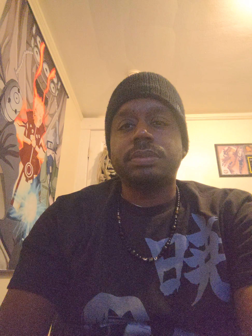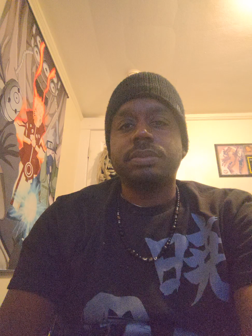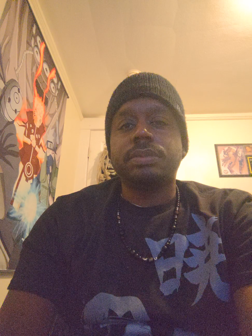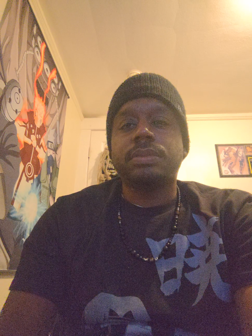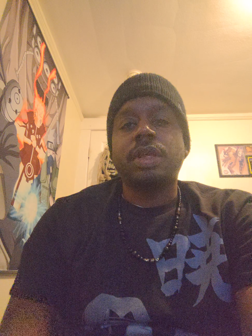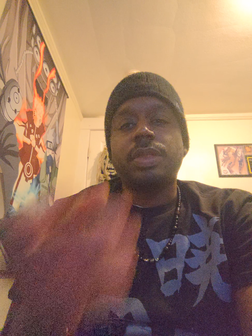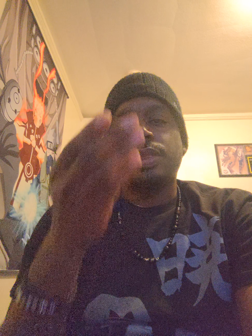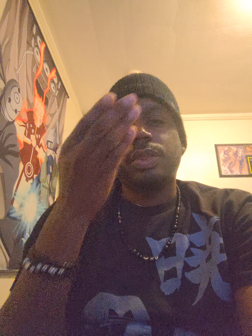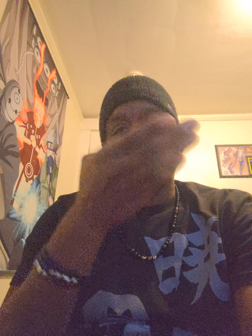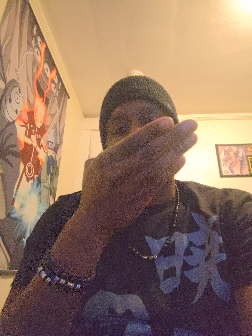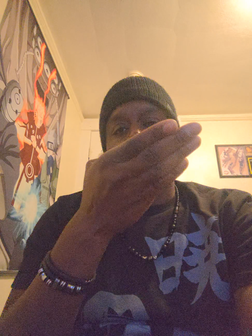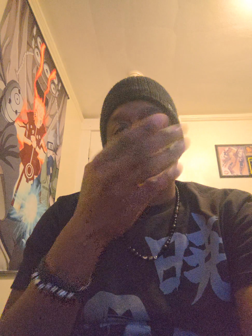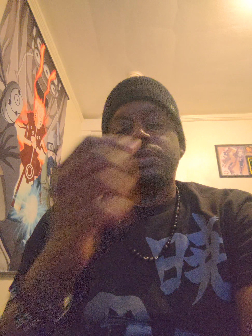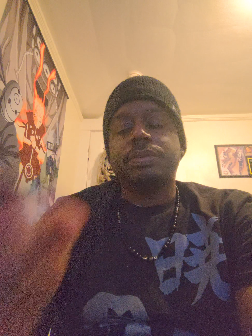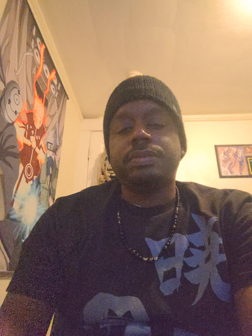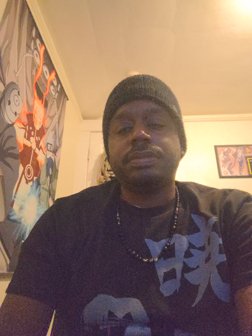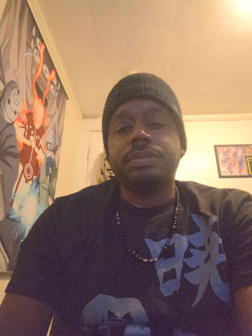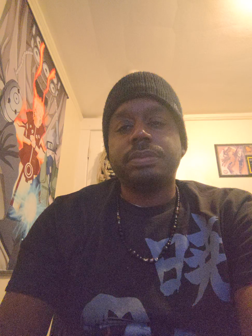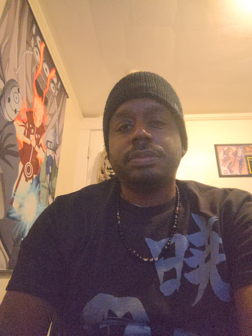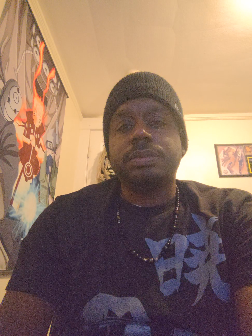there